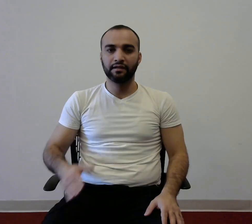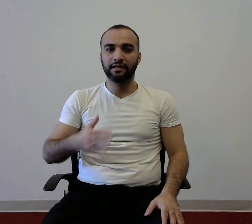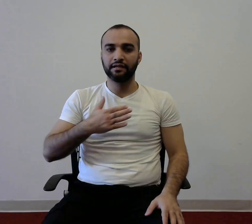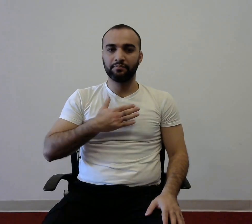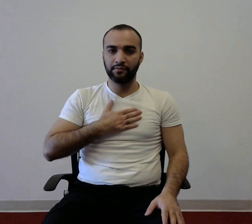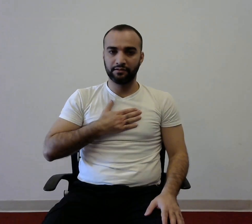mənim